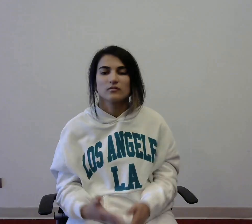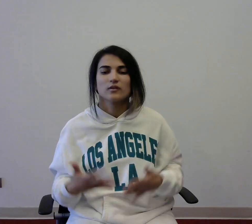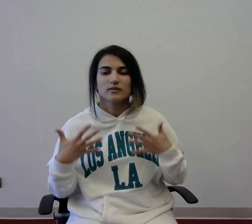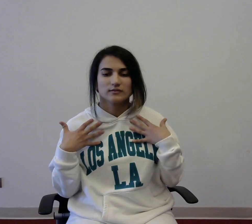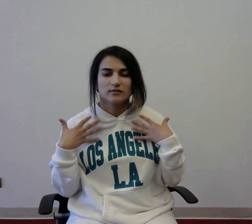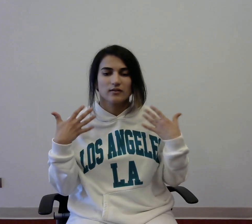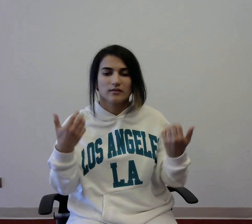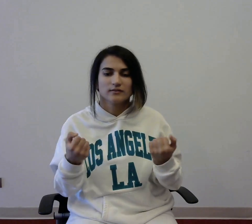sağlam